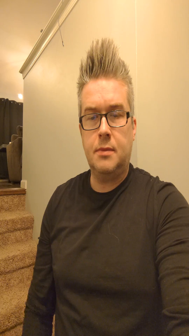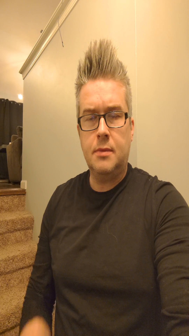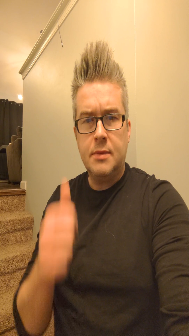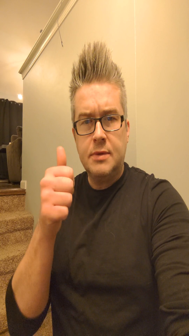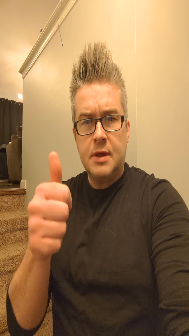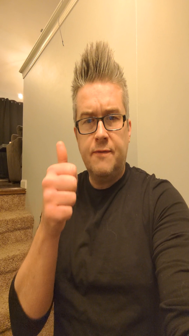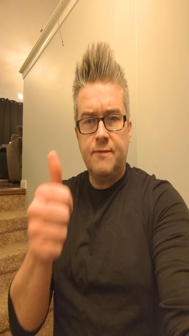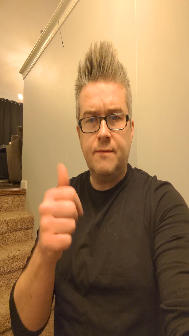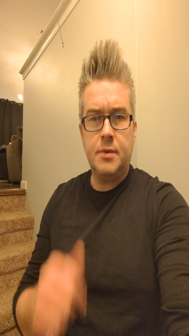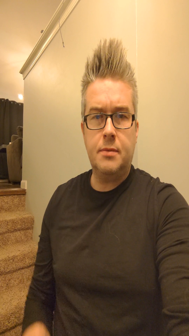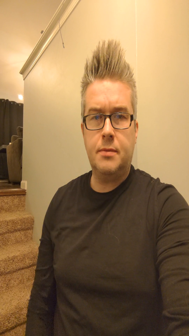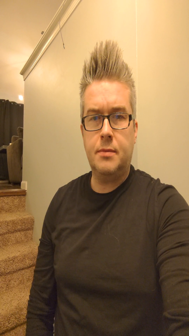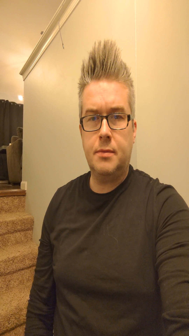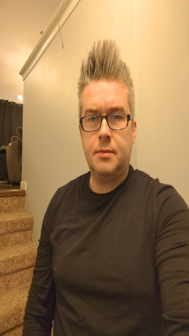yourself